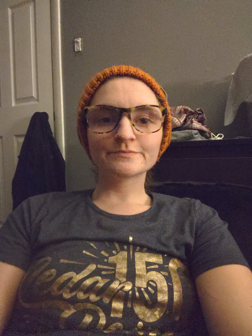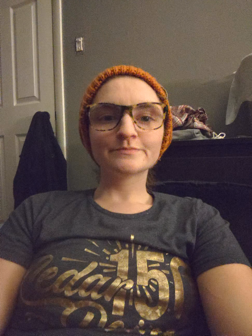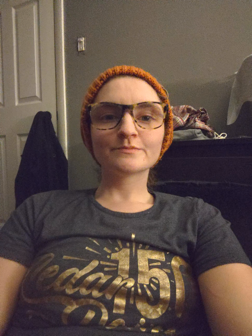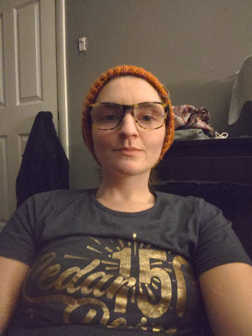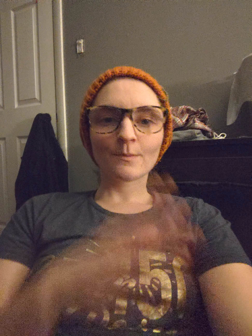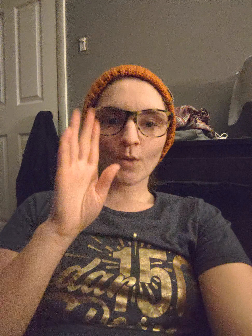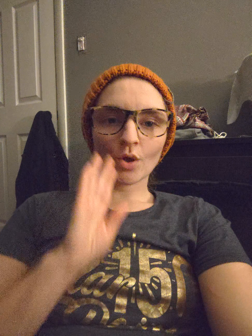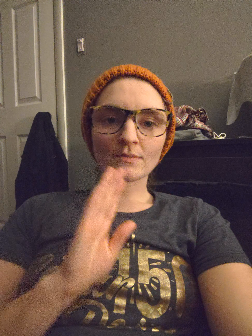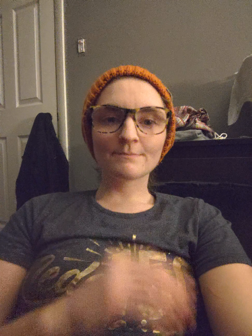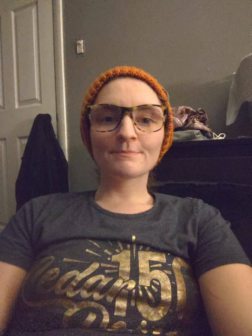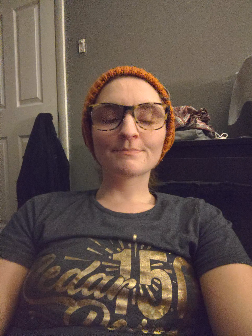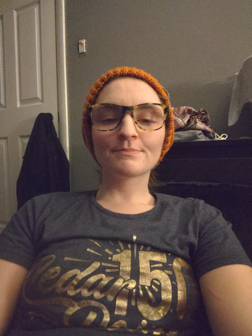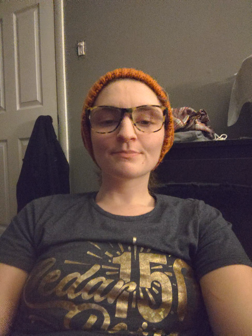brown